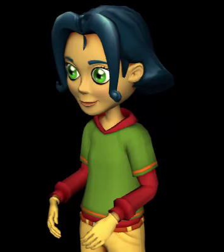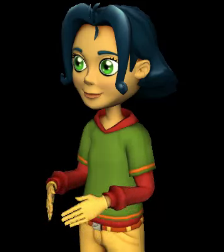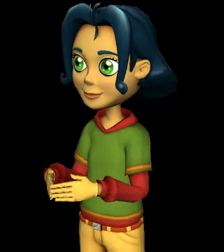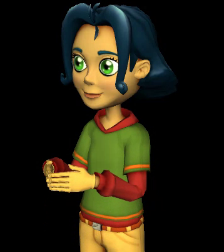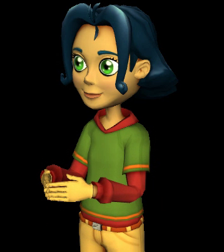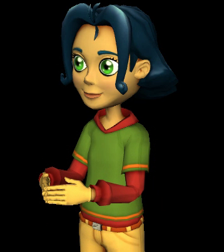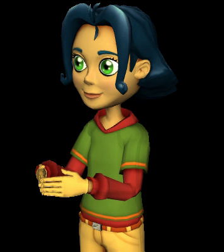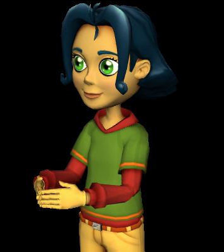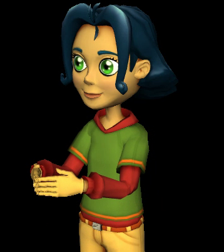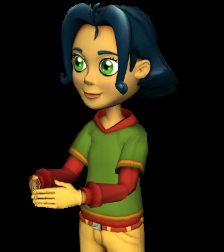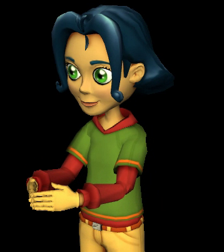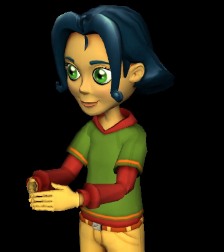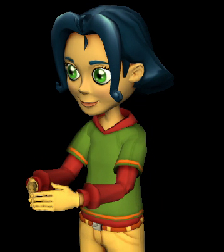قارب